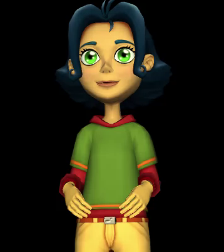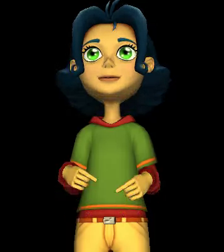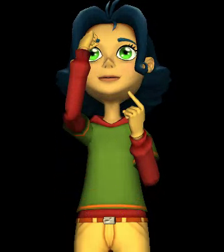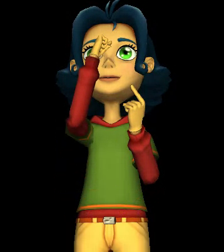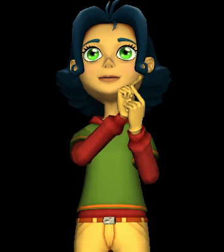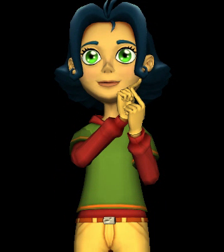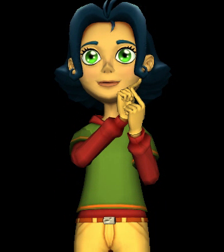موضوع